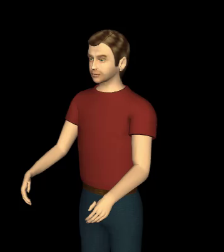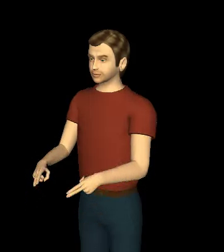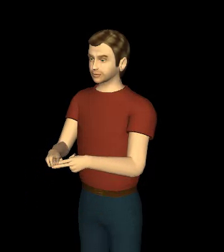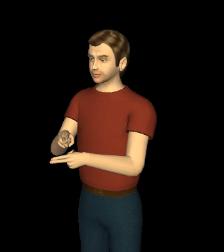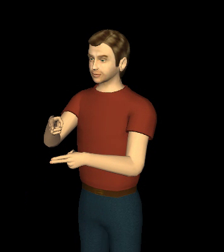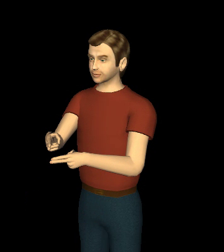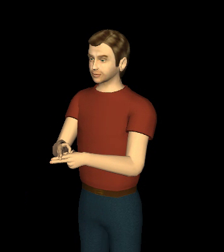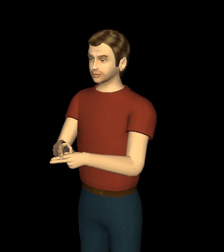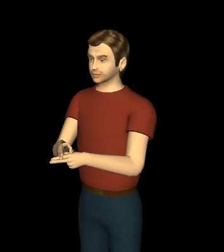اسم